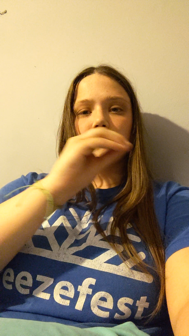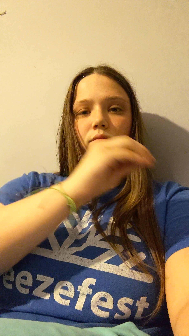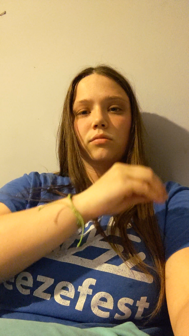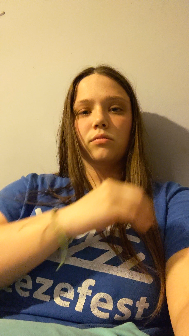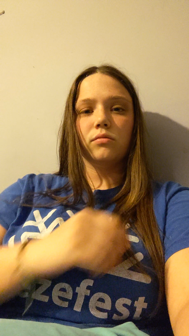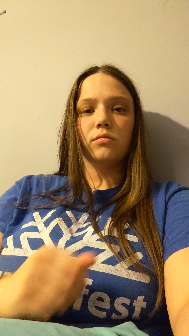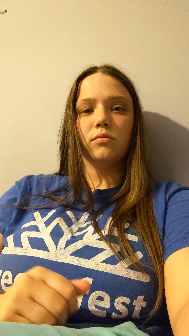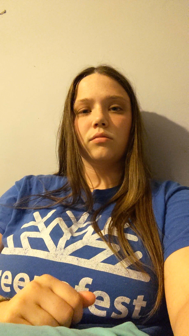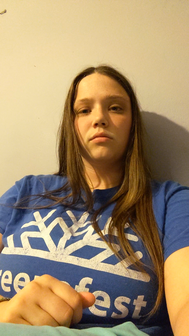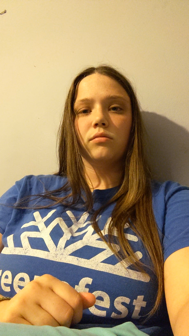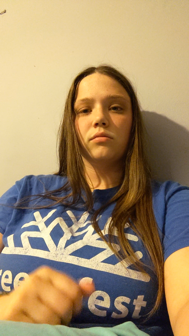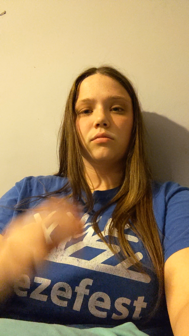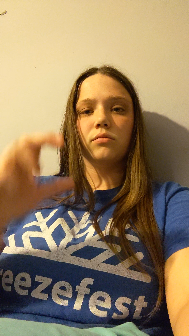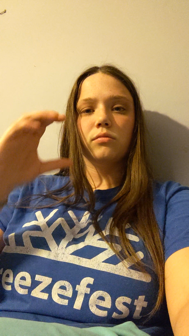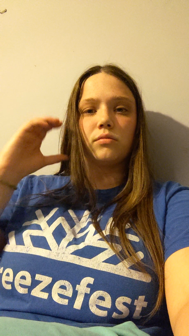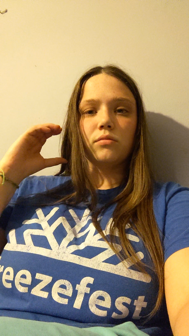bus